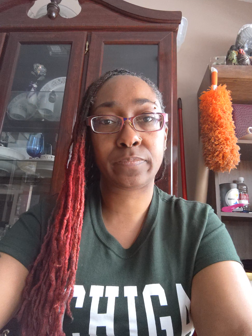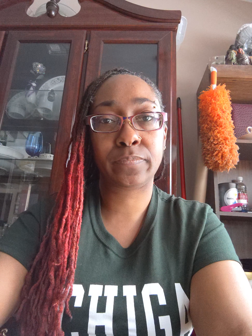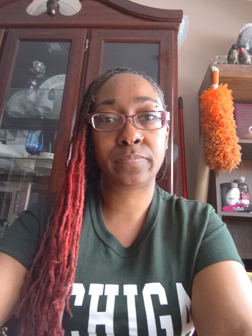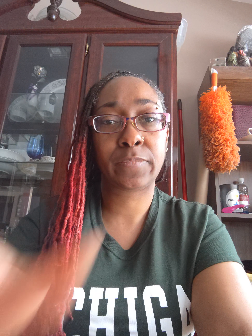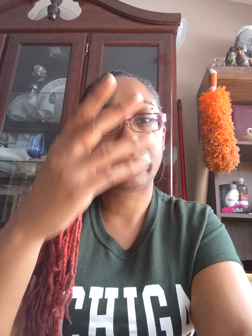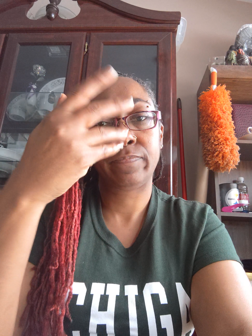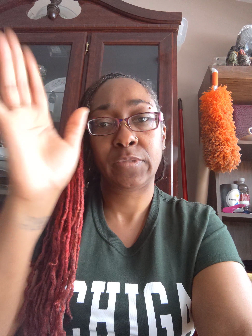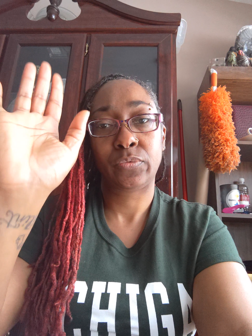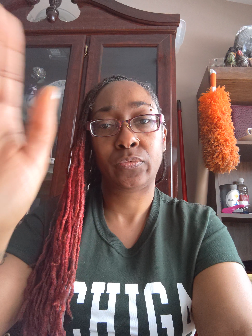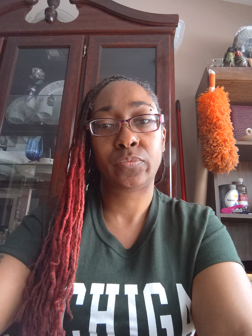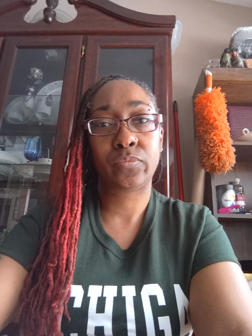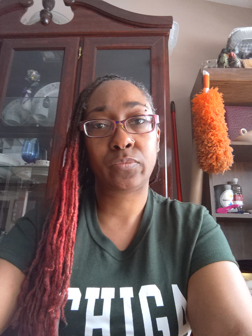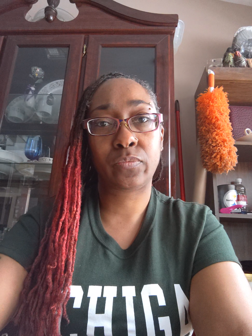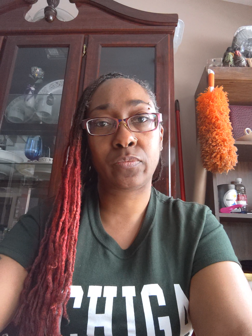finish